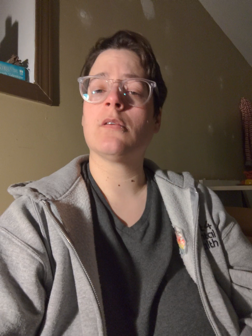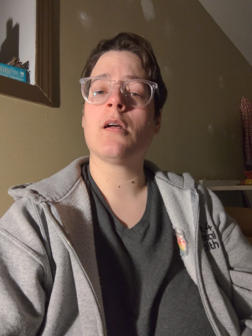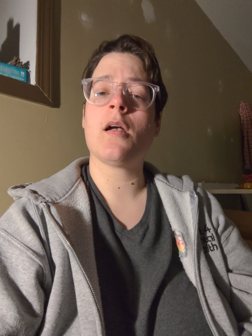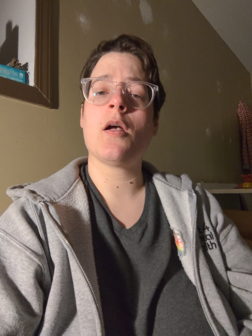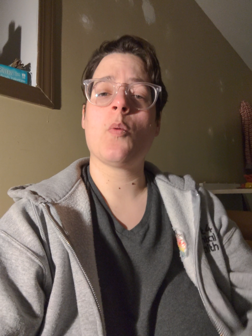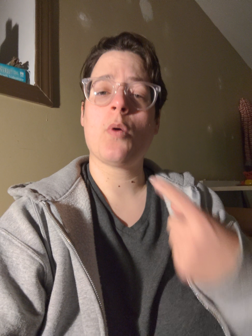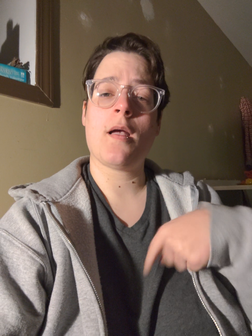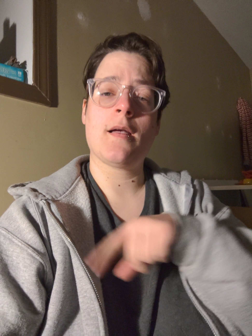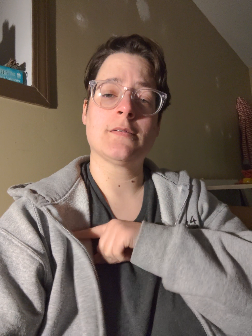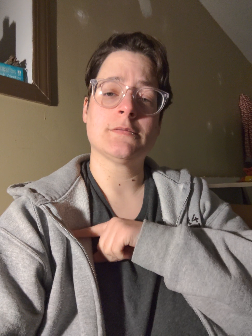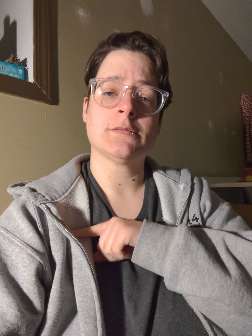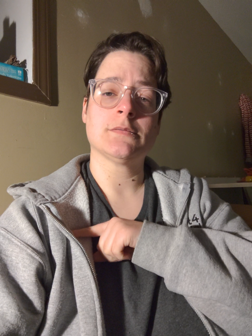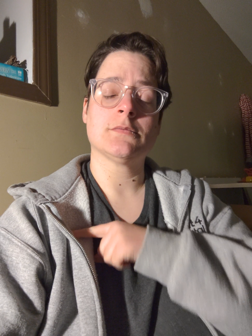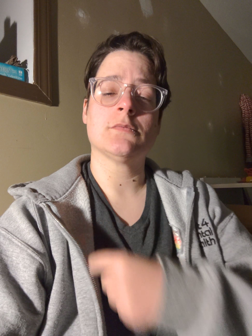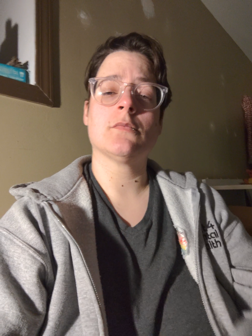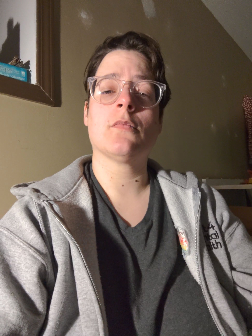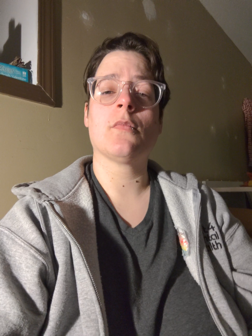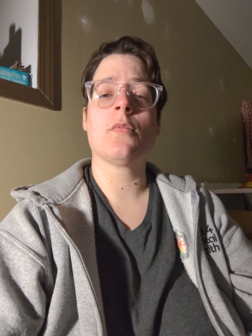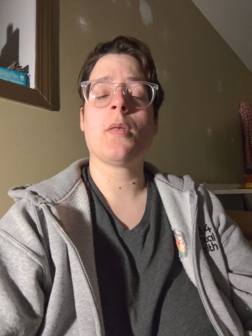we